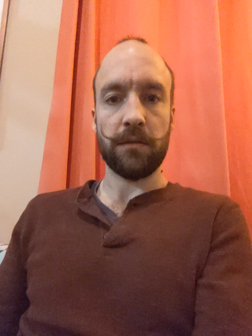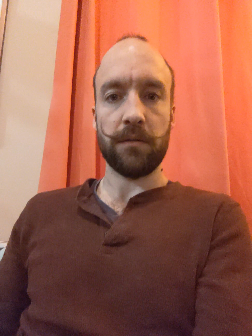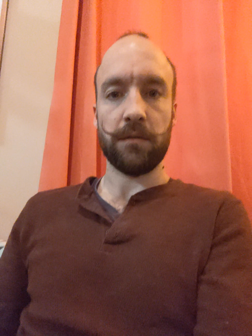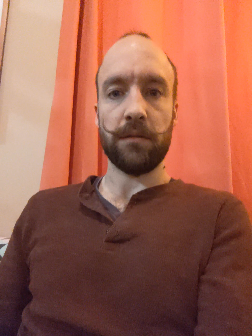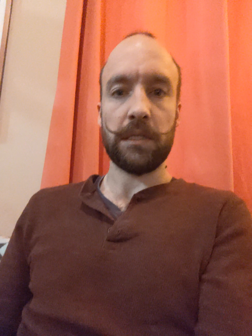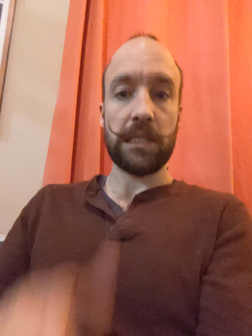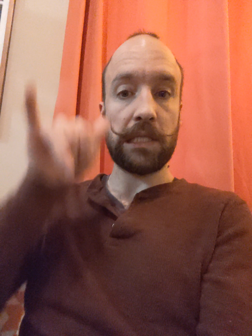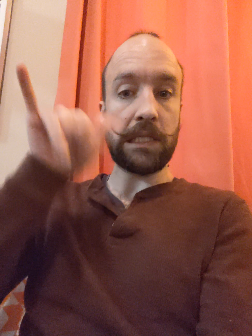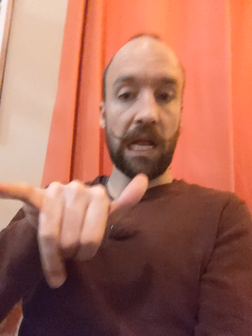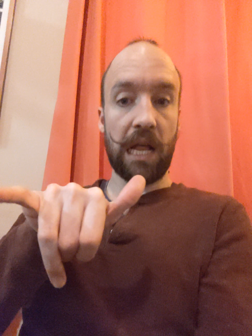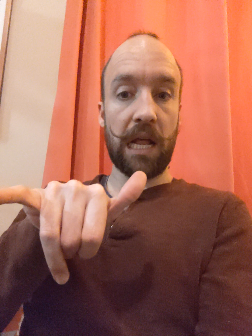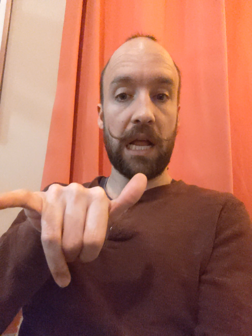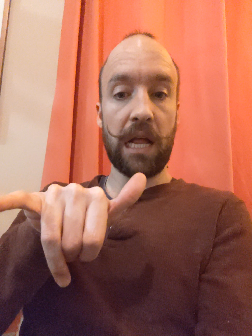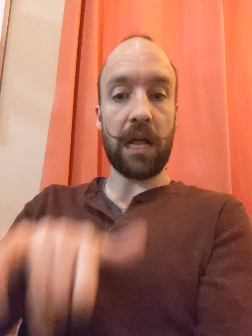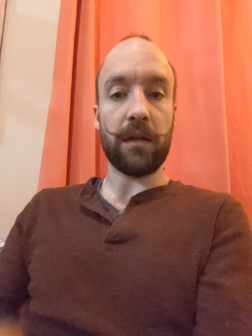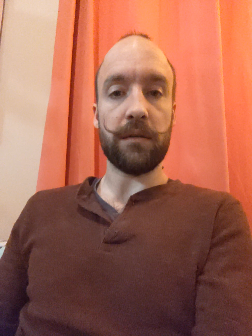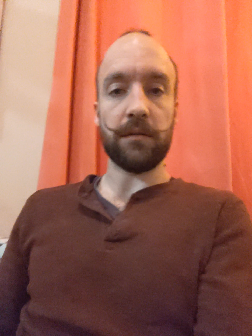stay